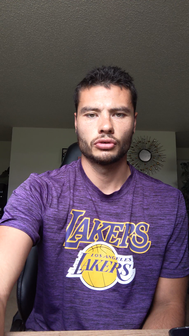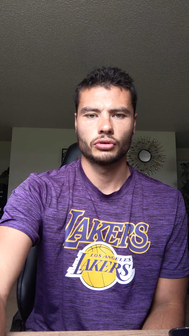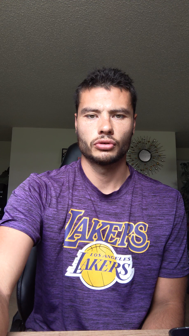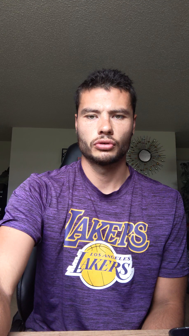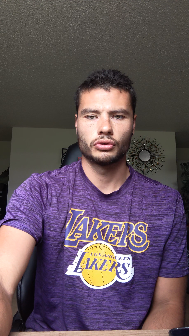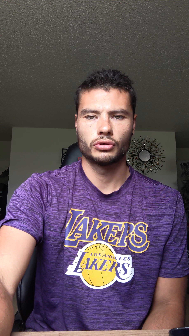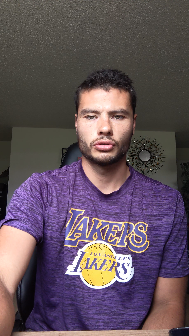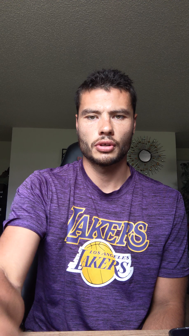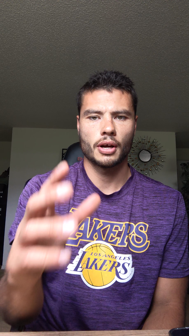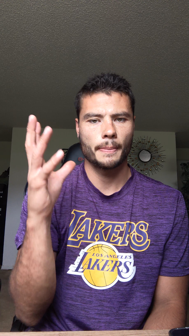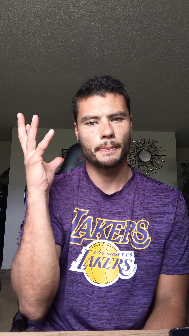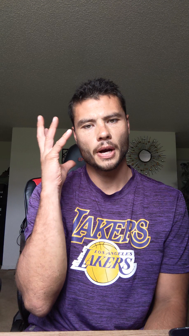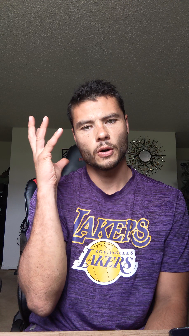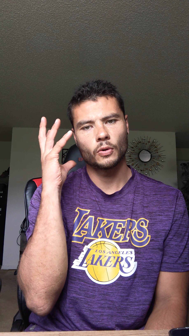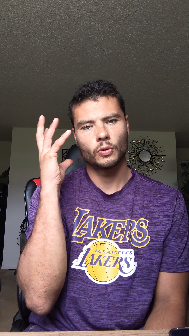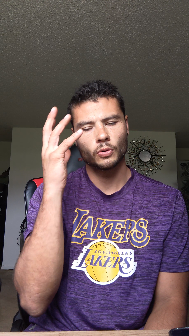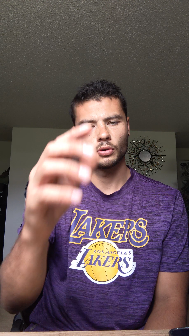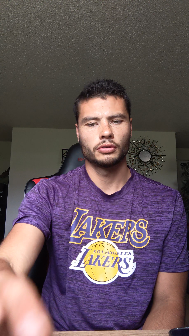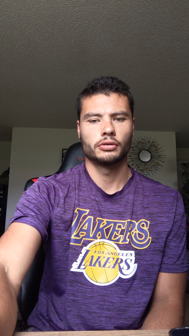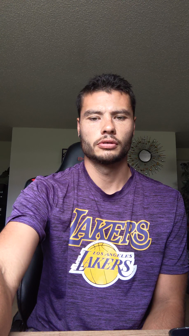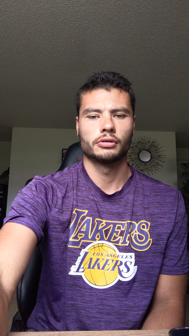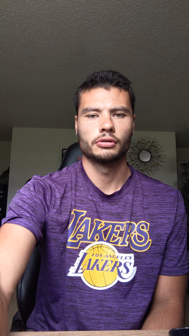pillow